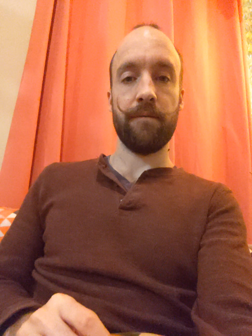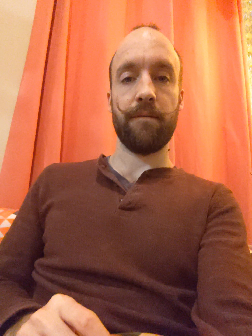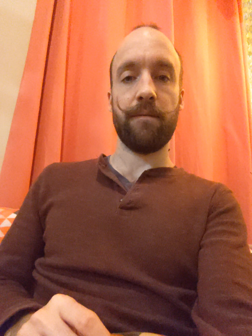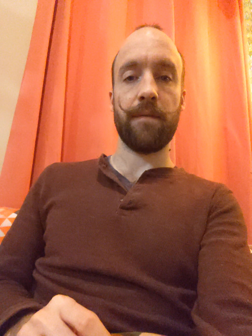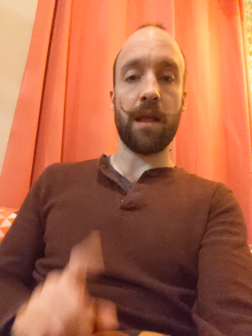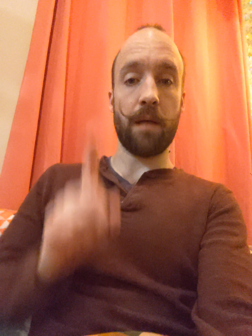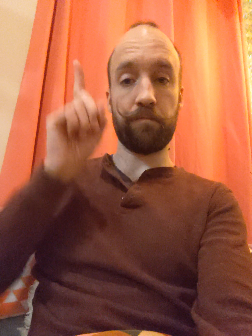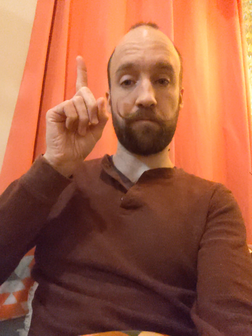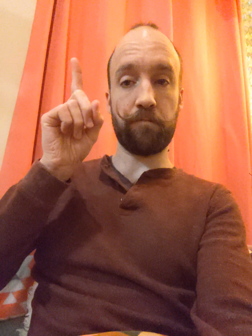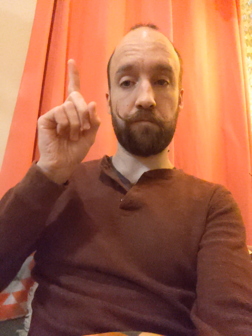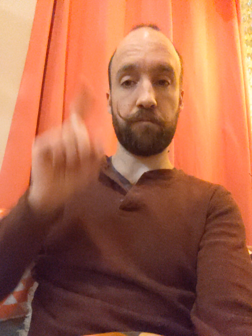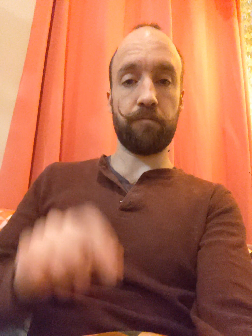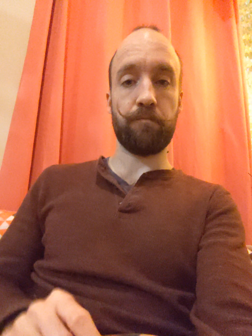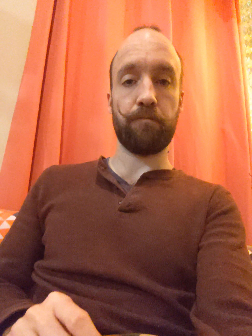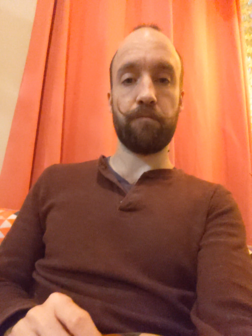up